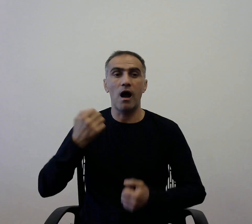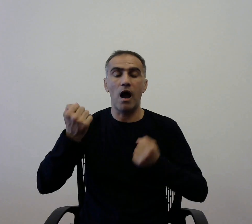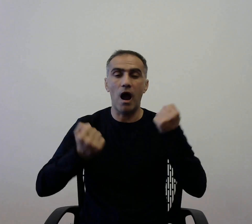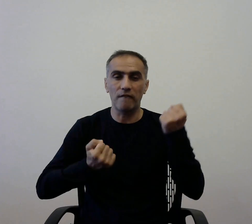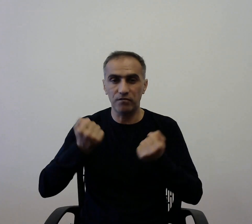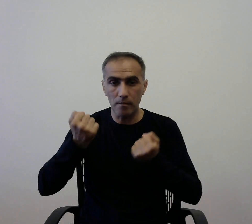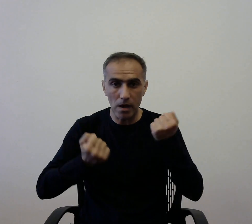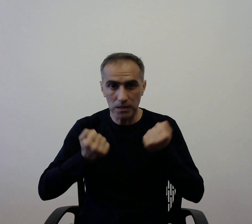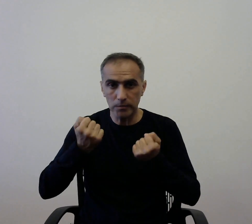avtomobil